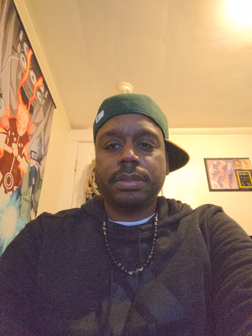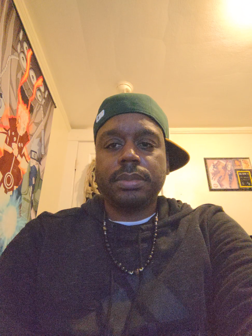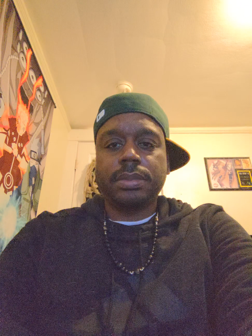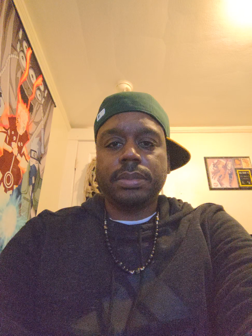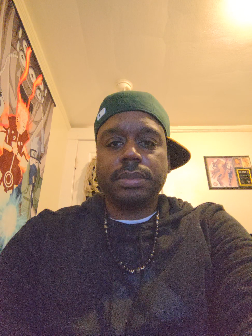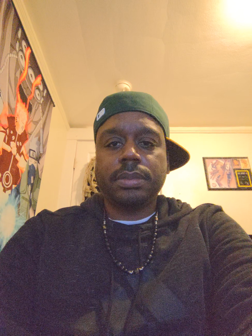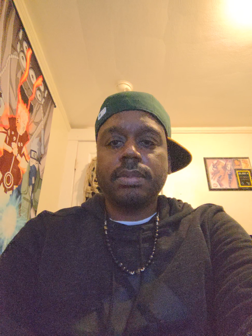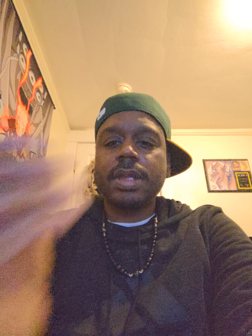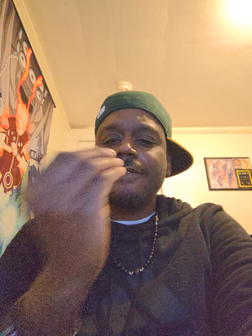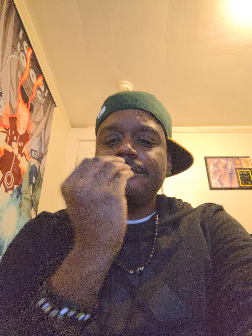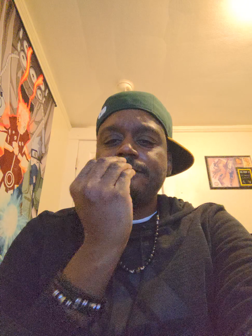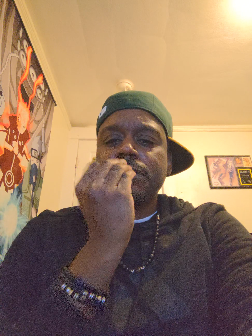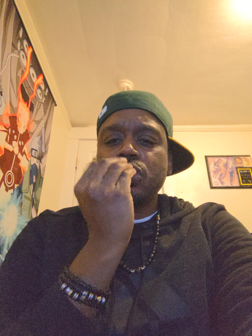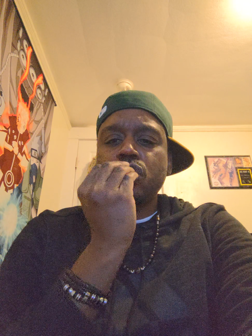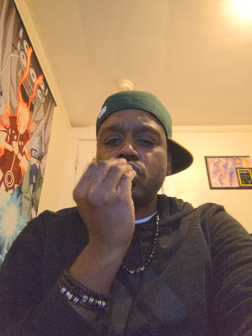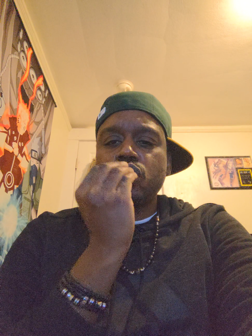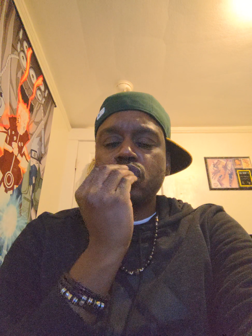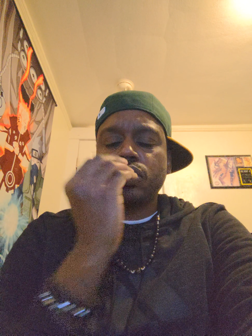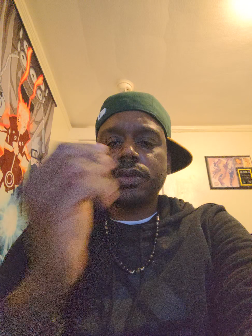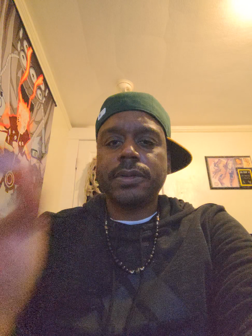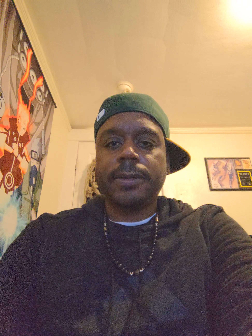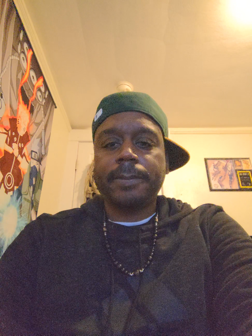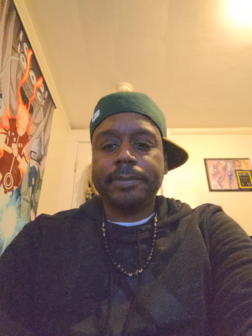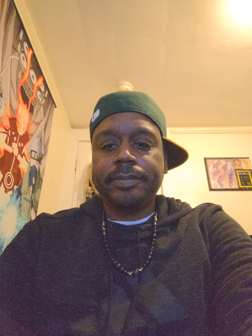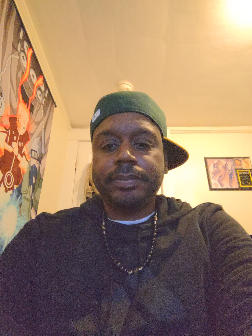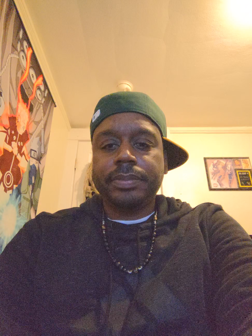food